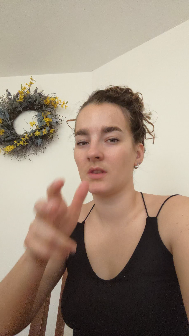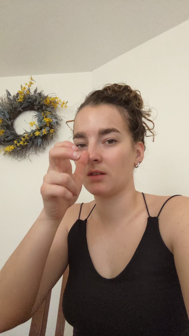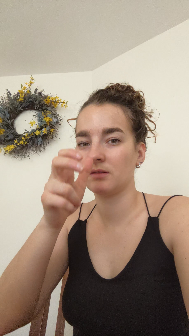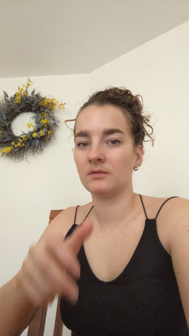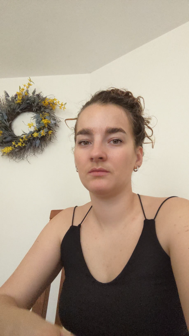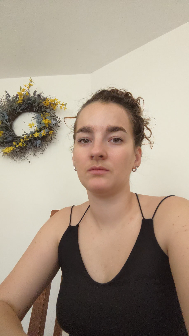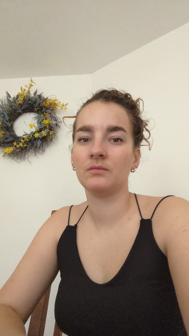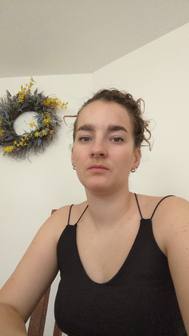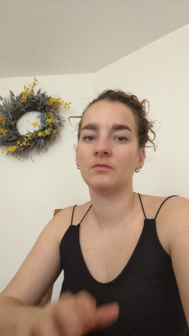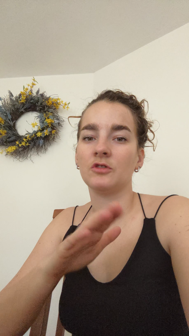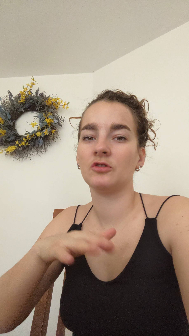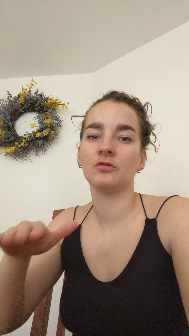children